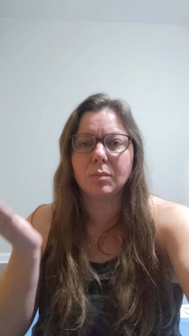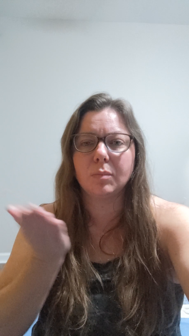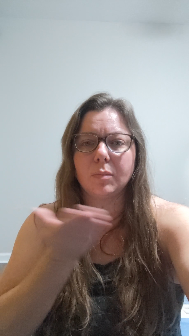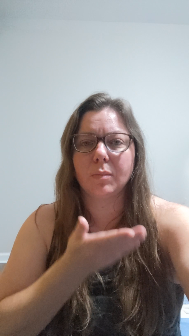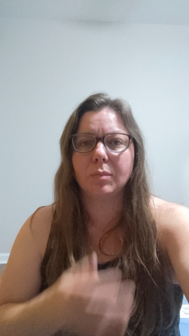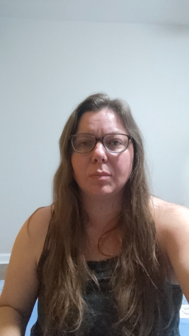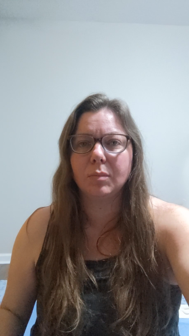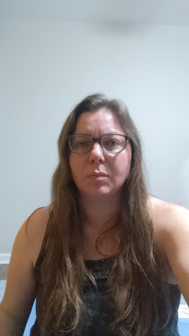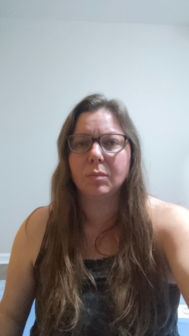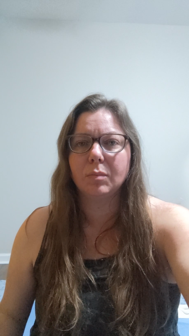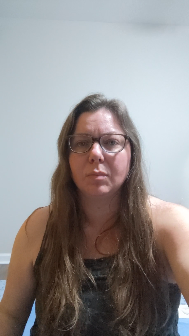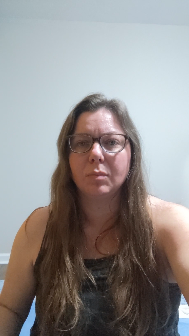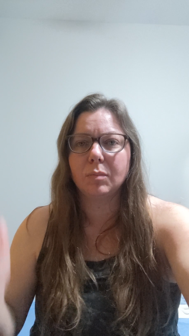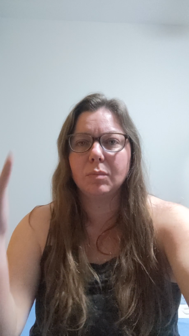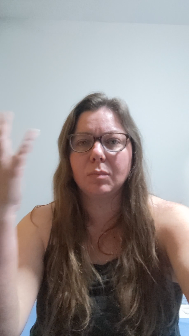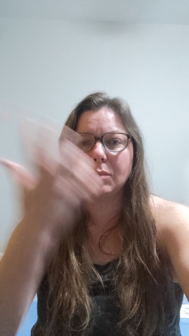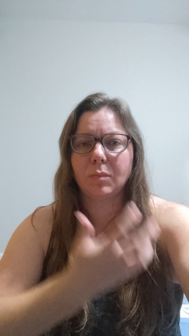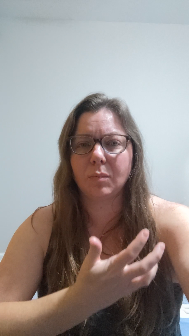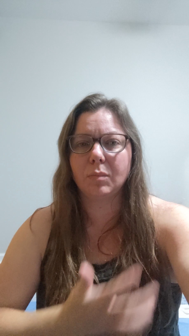dark